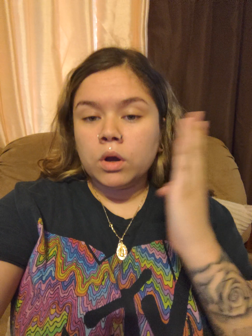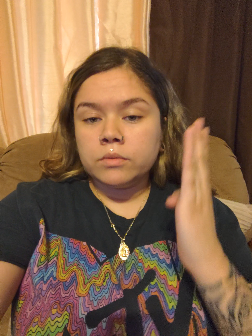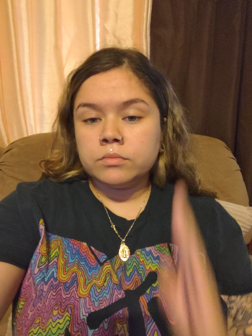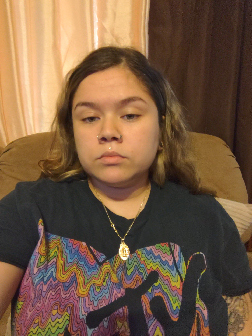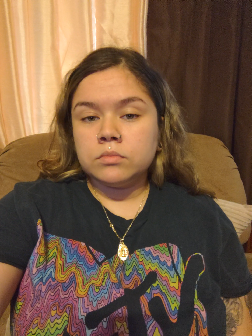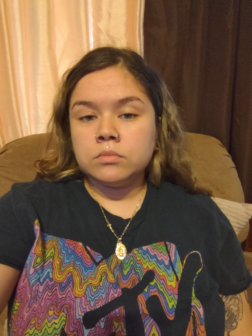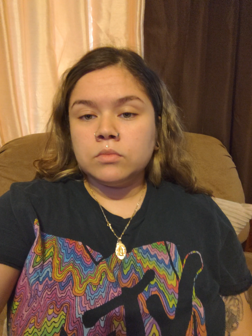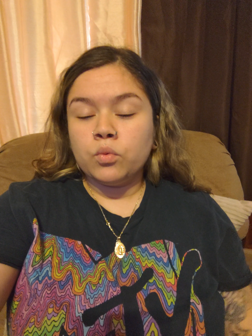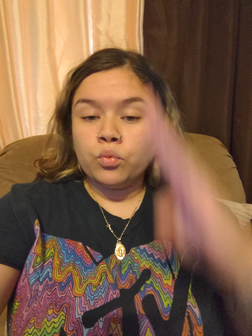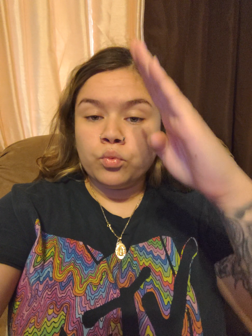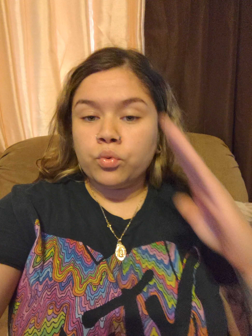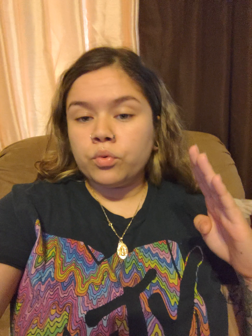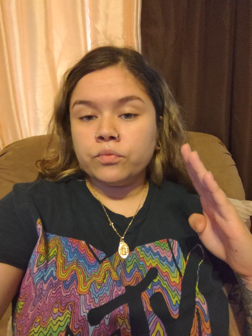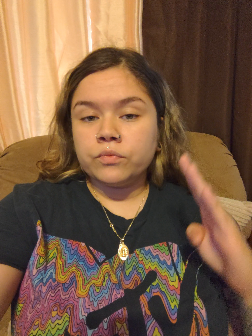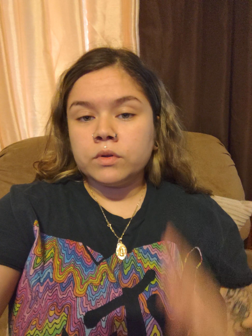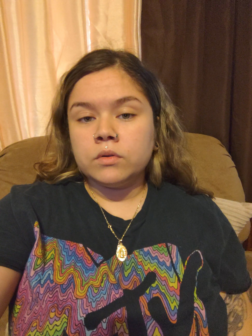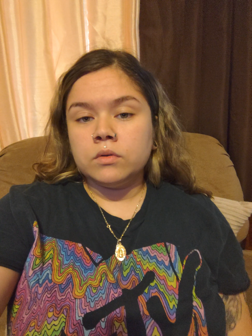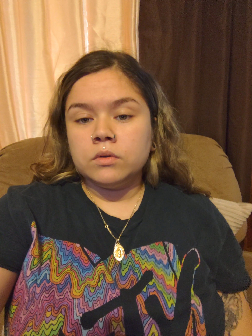roof